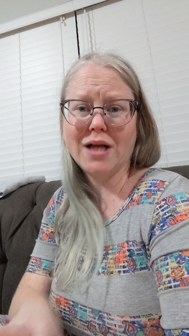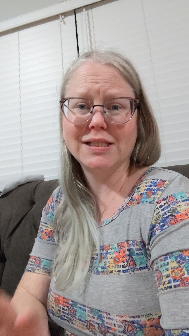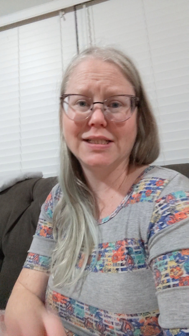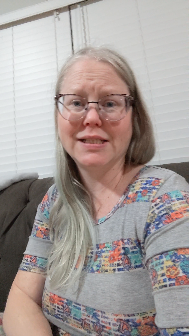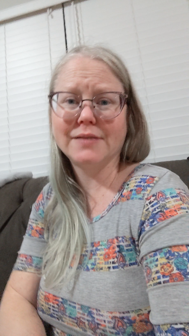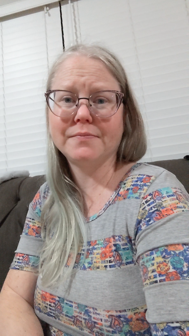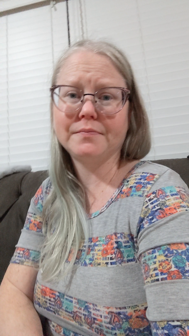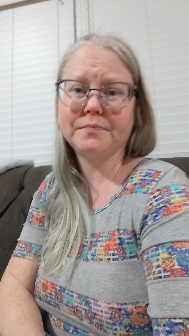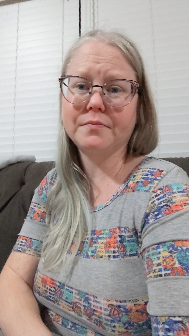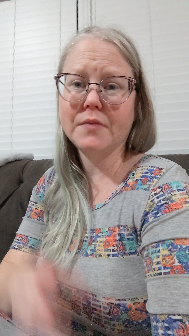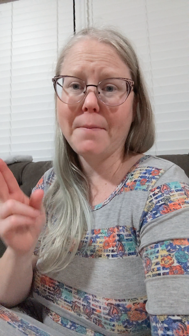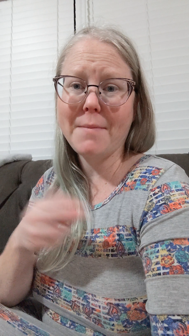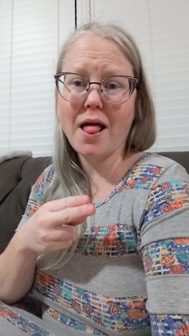belt